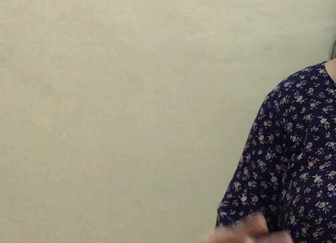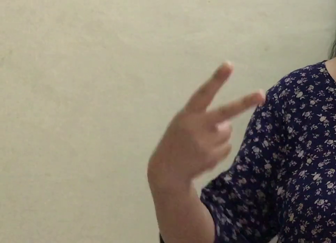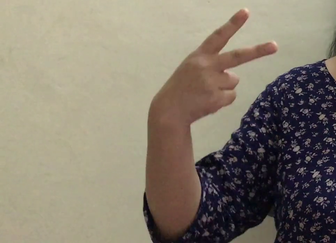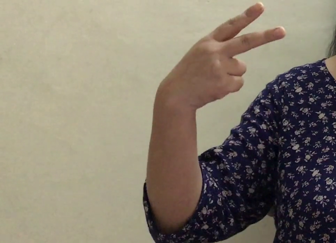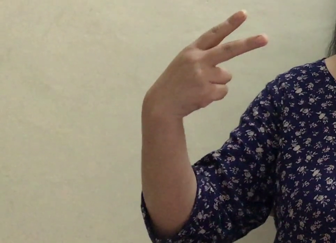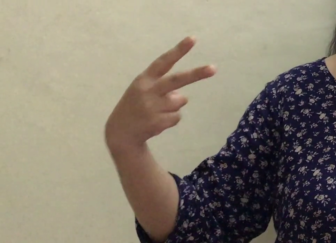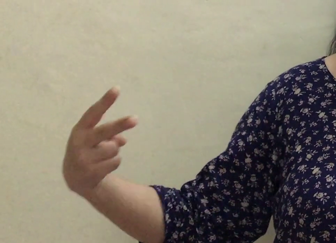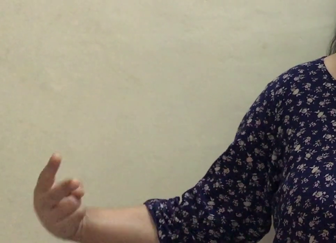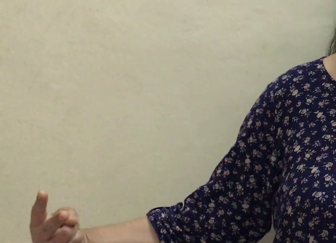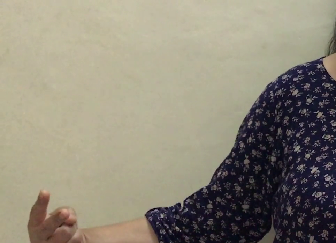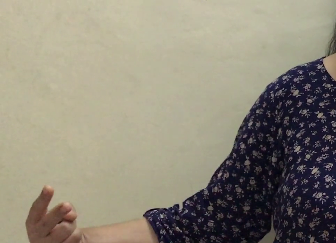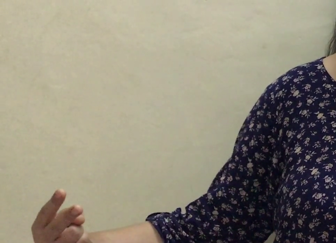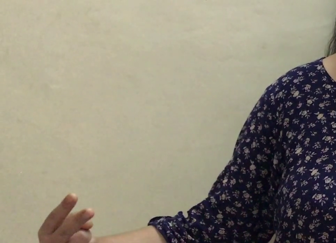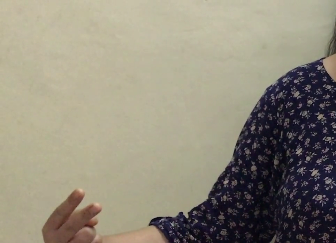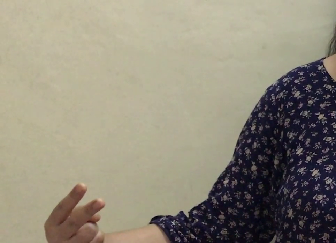ऐ